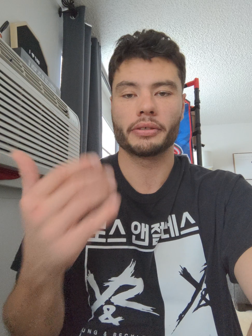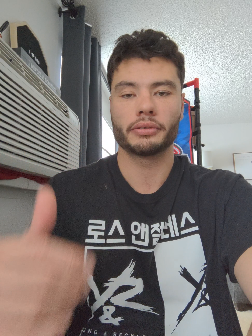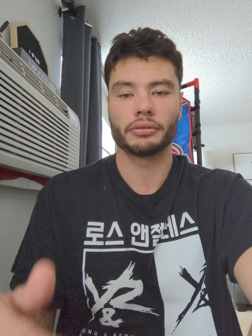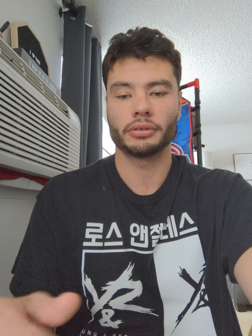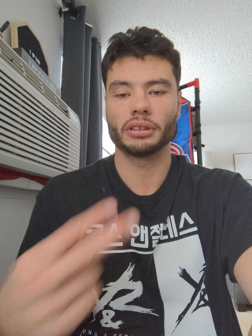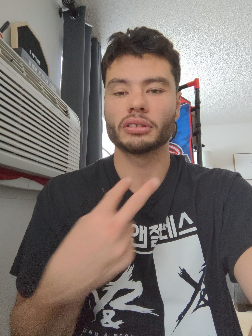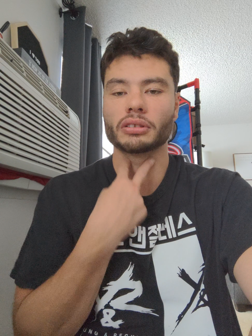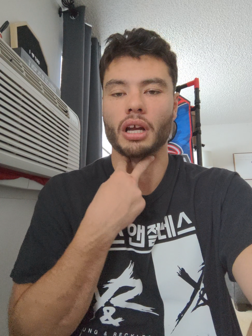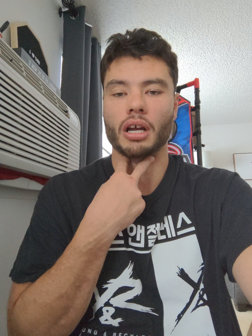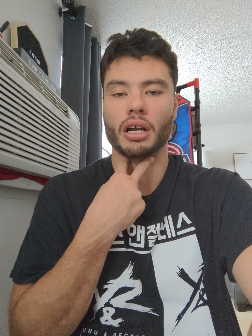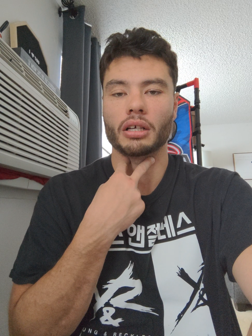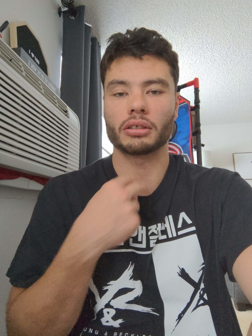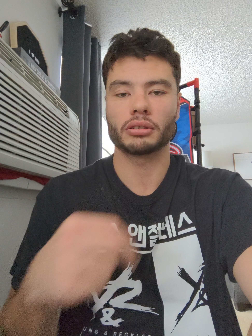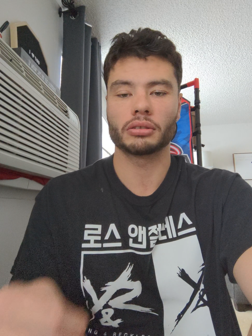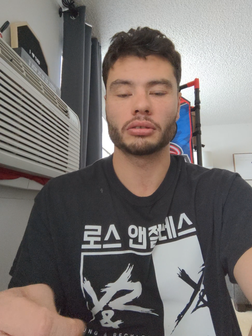stuck